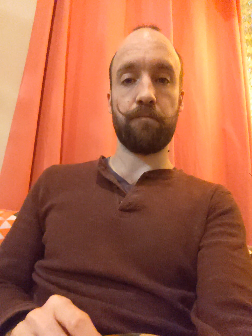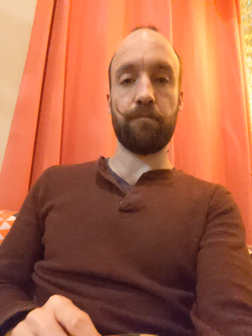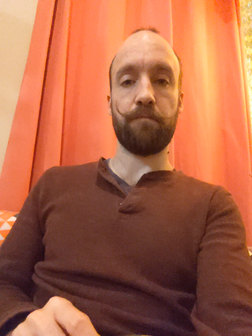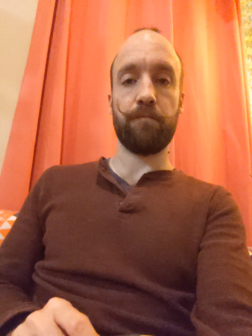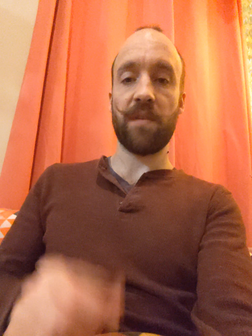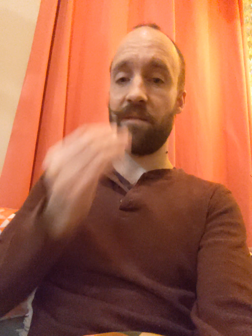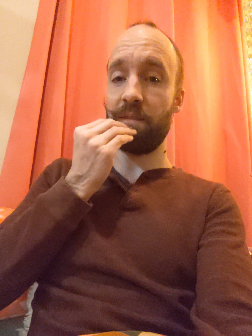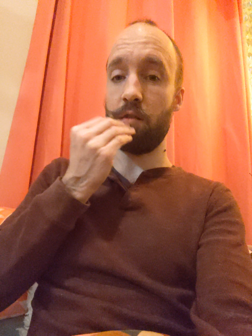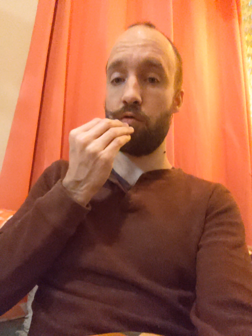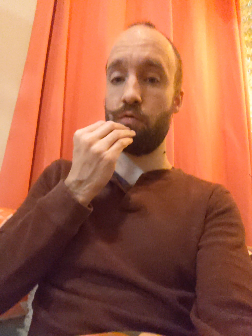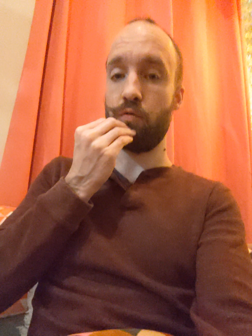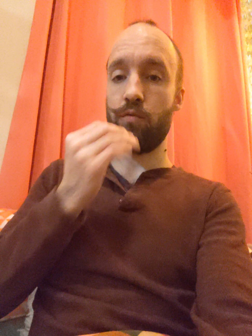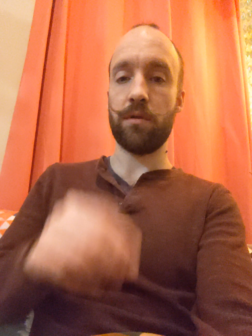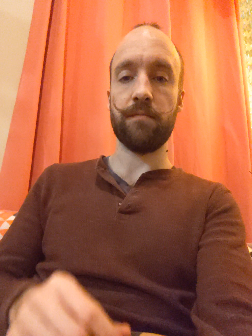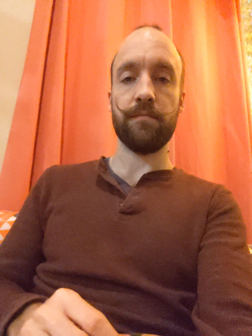food